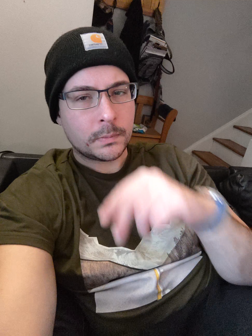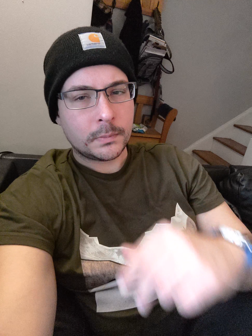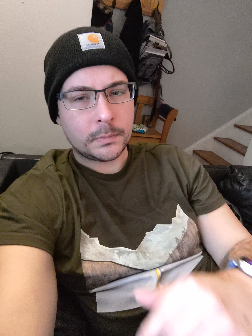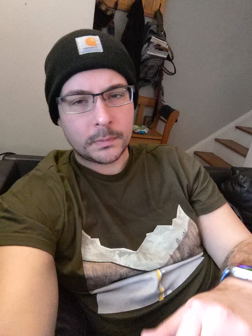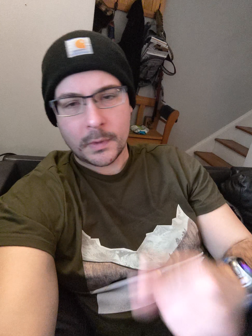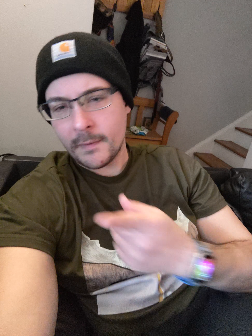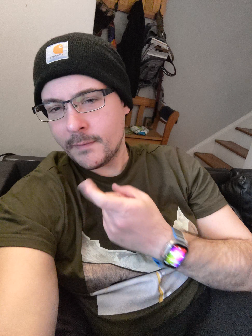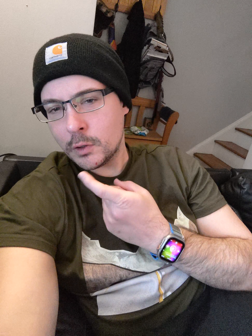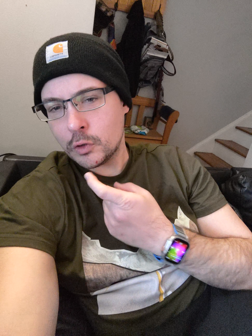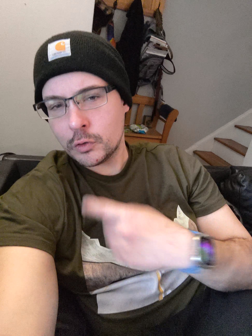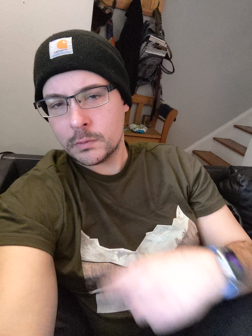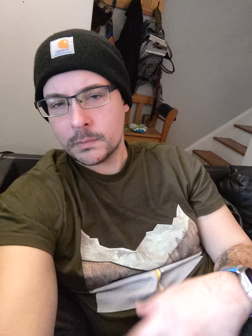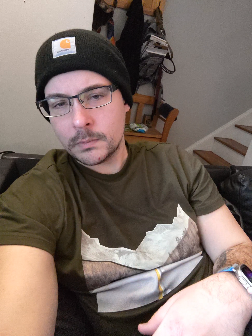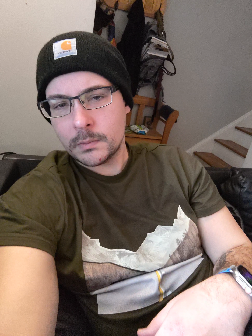finger